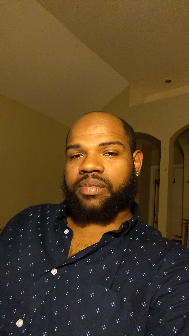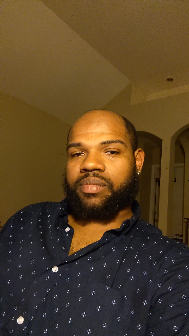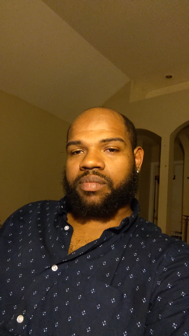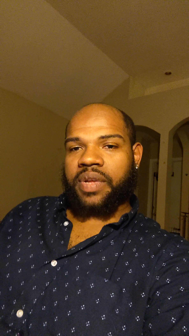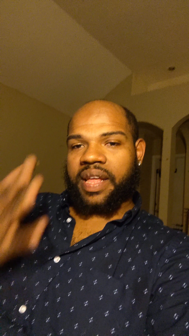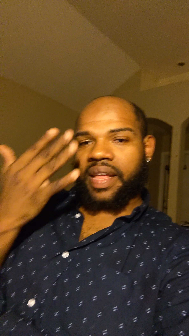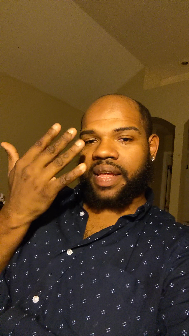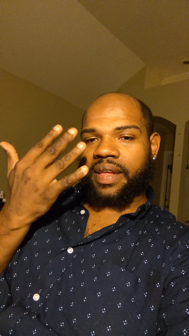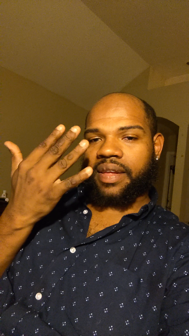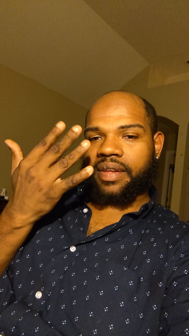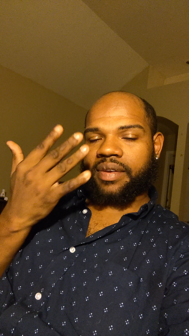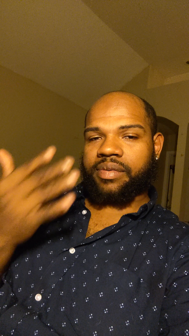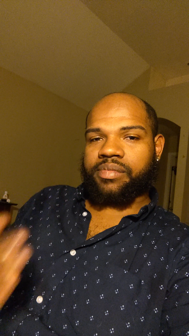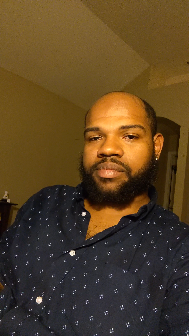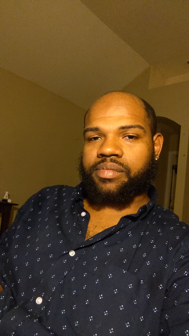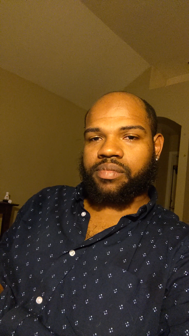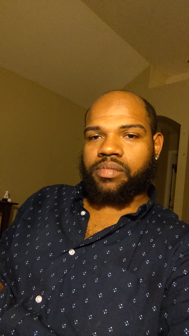hand